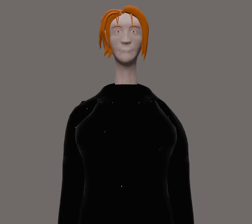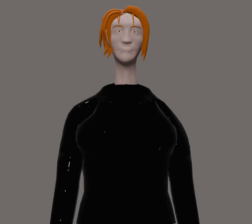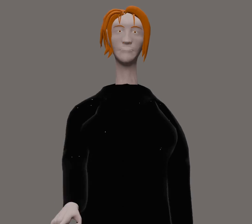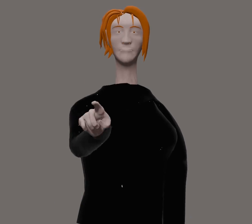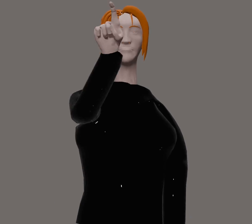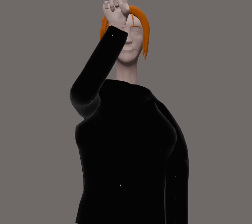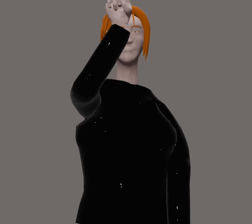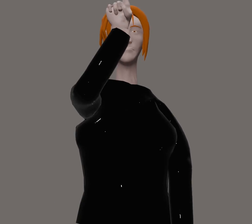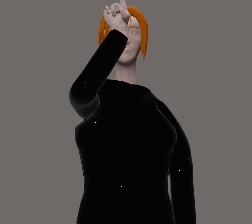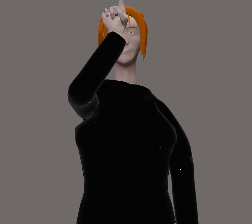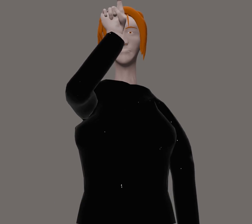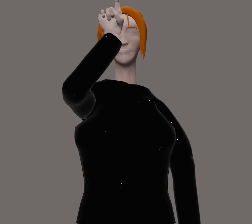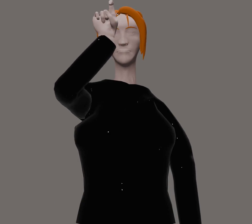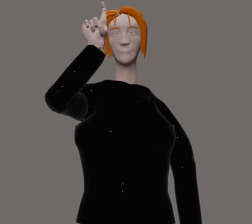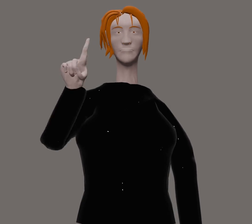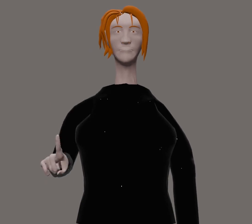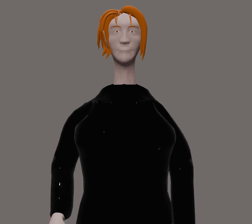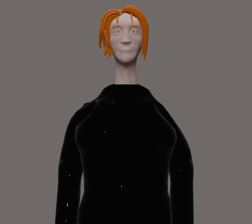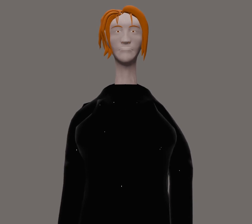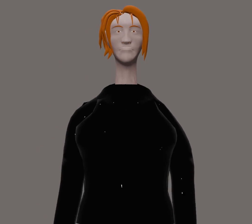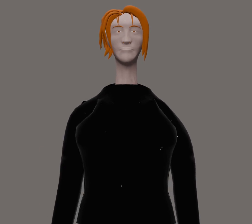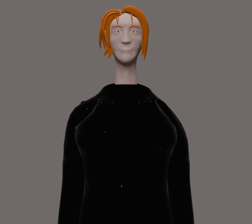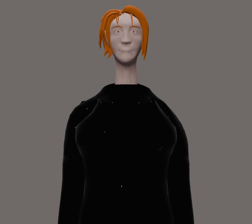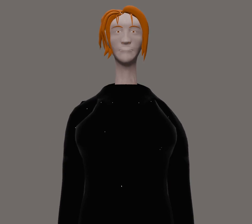Bewilder